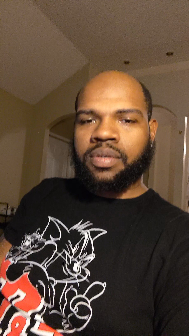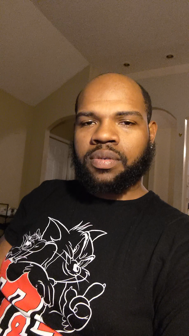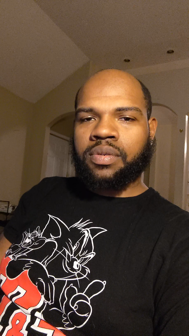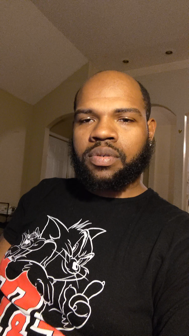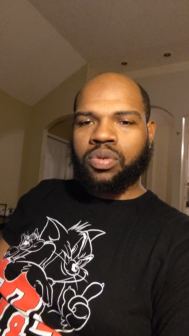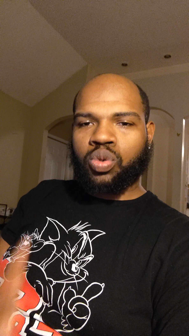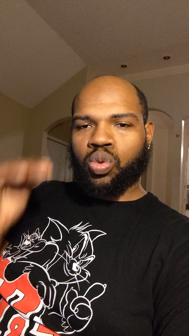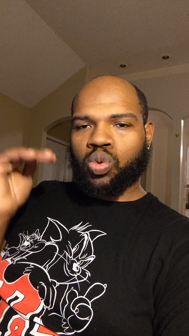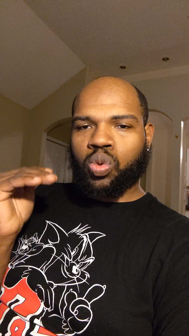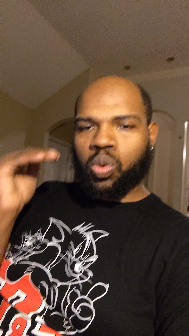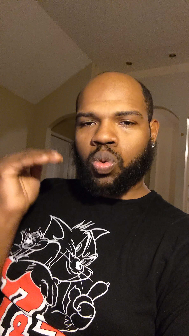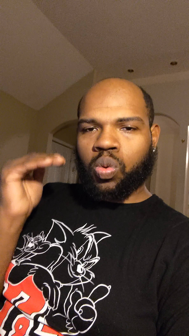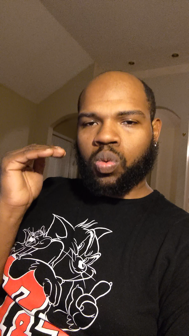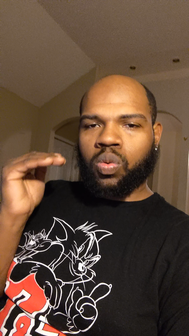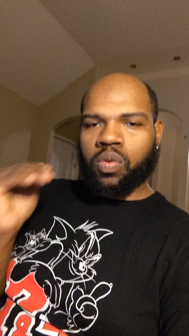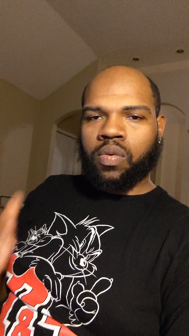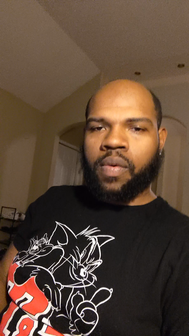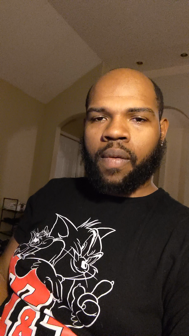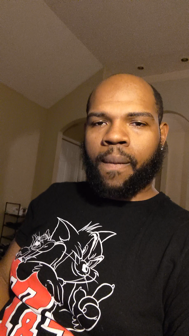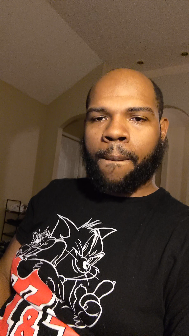short